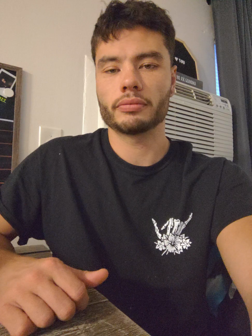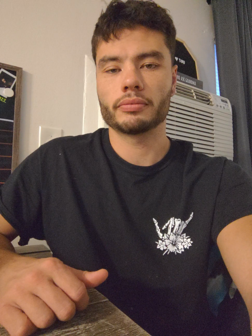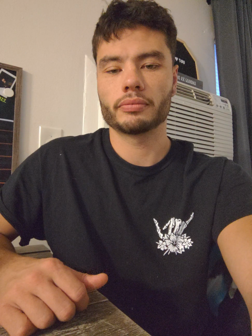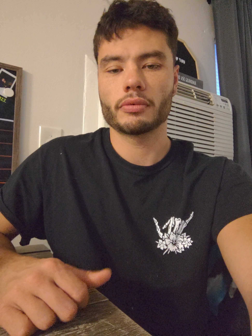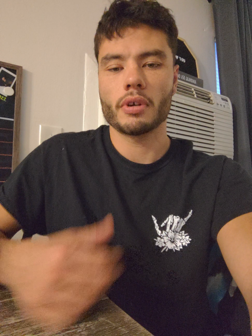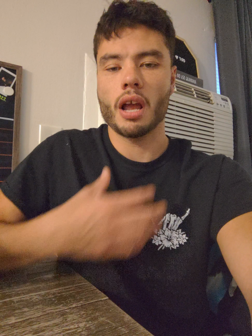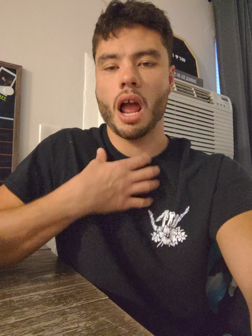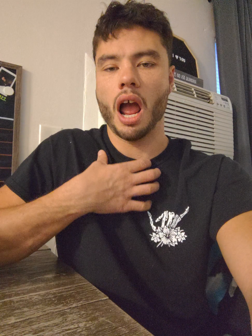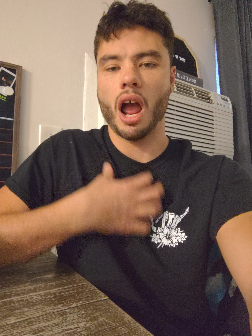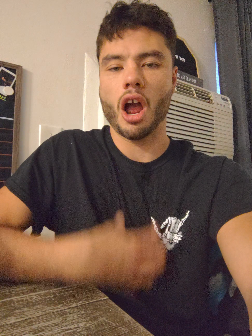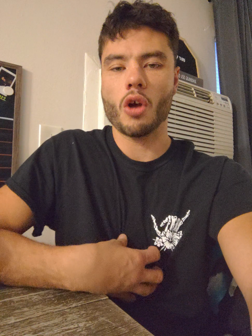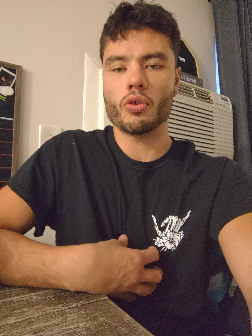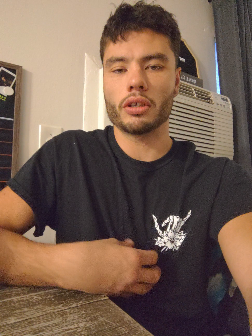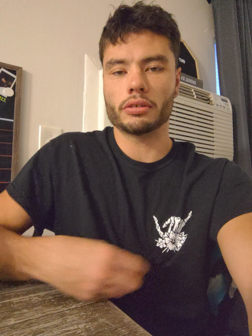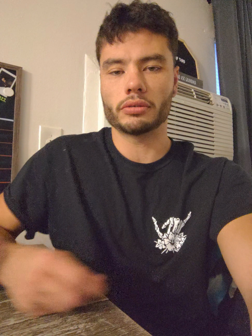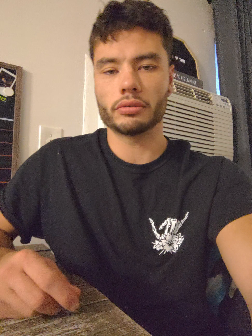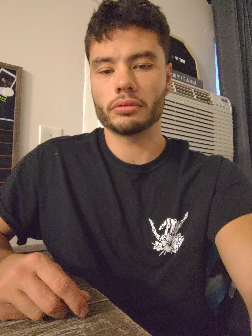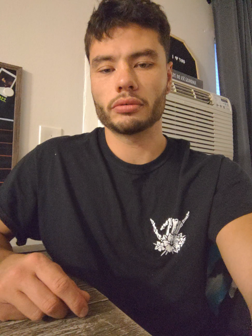hungry